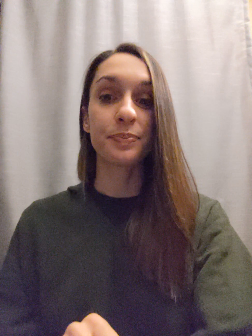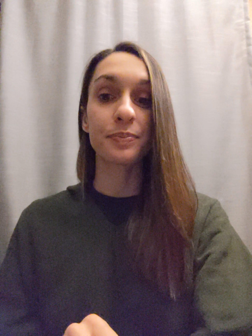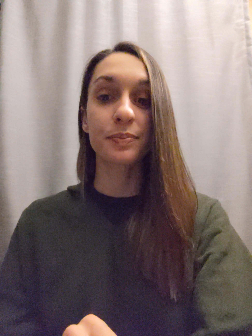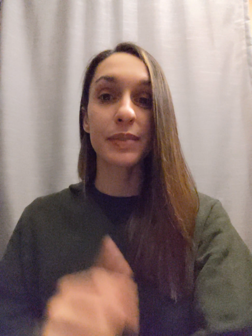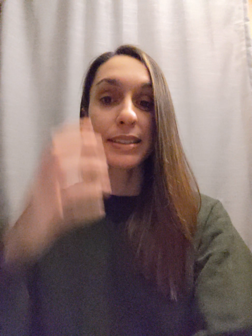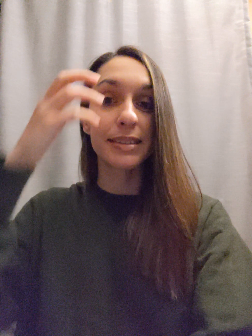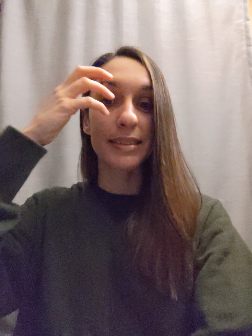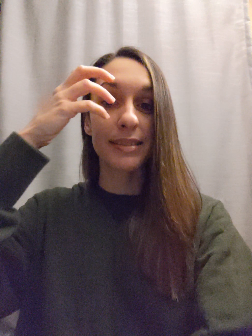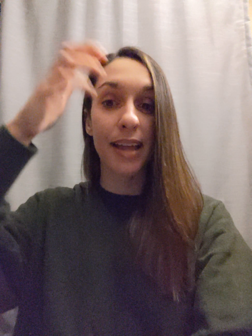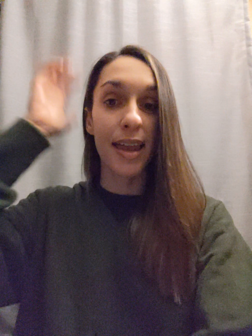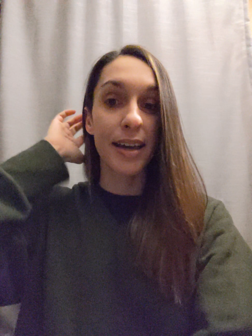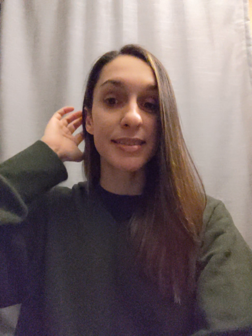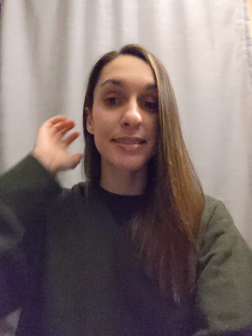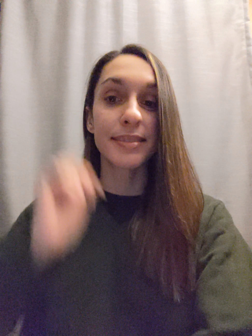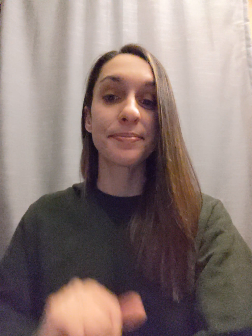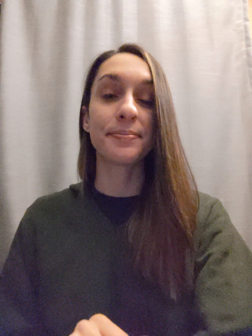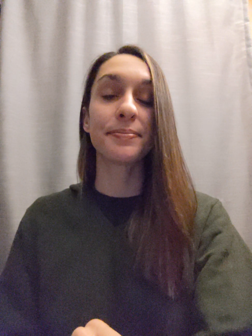lion